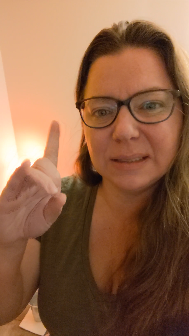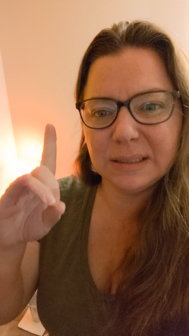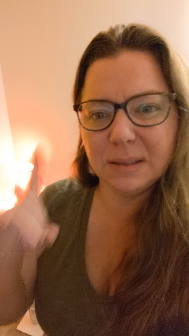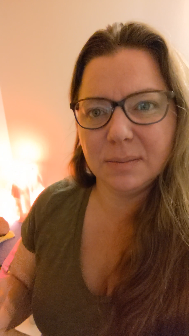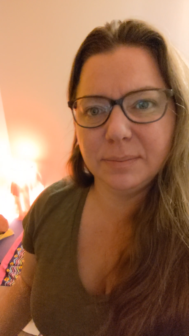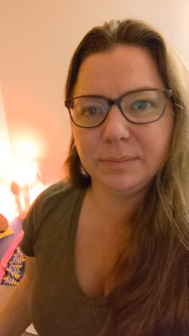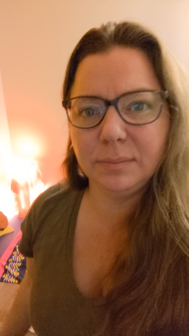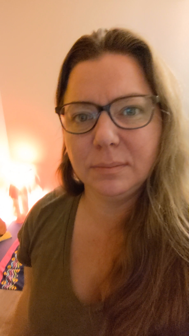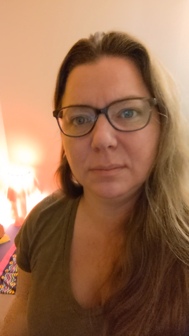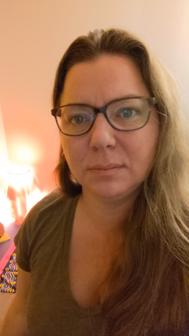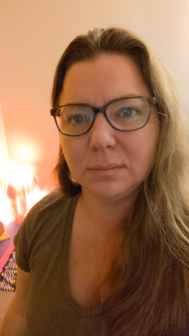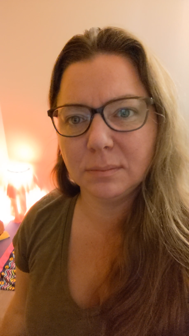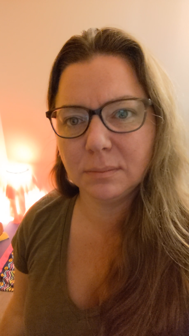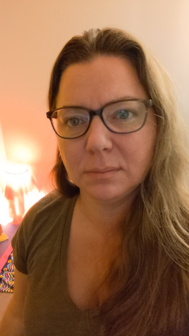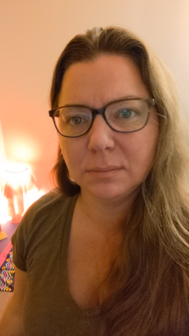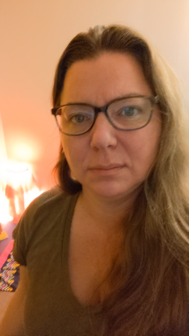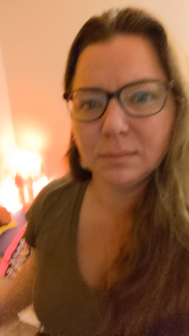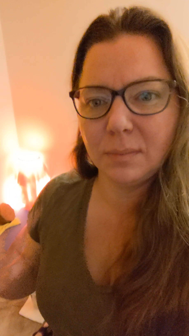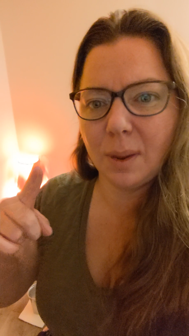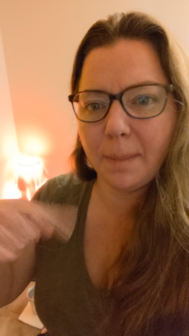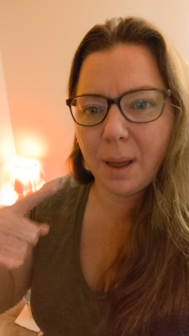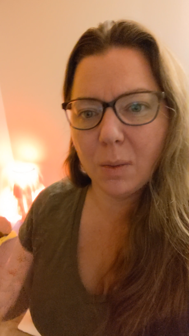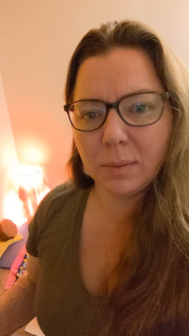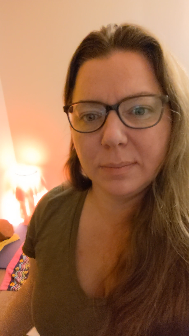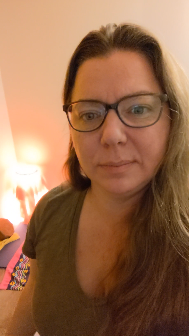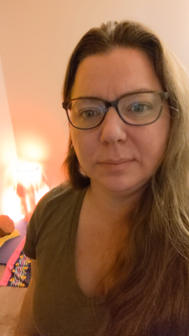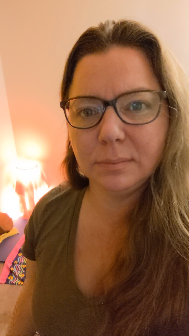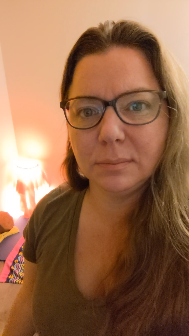about